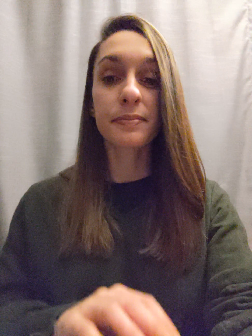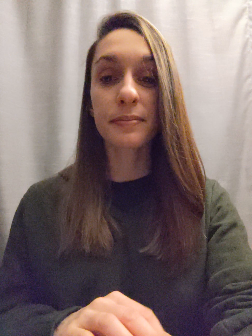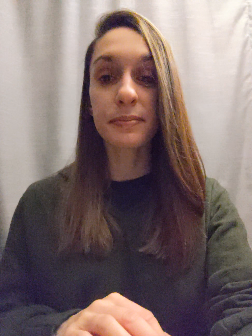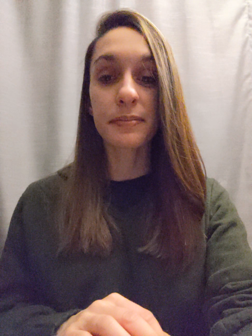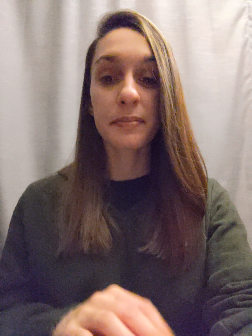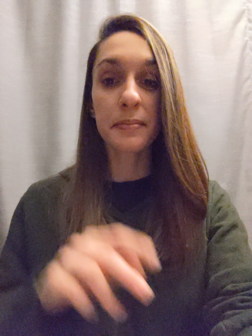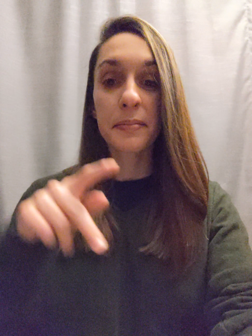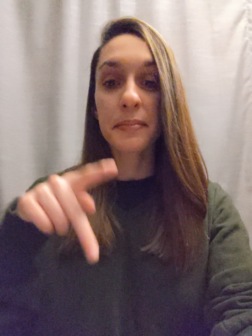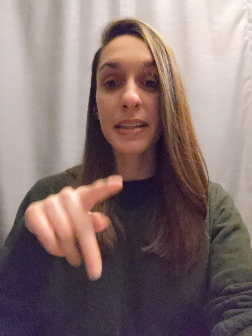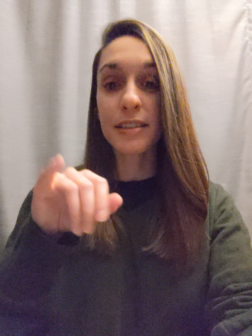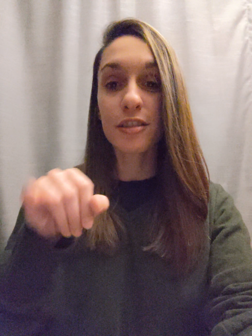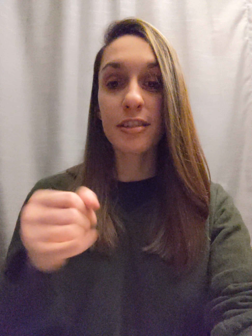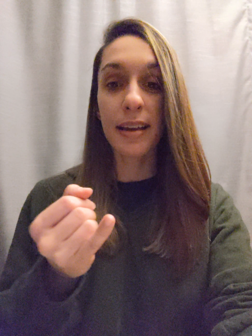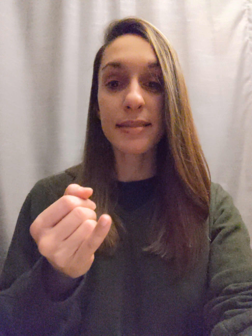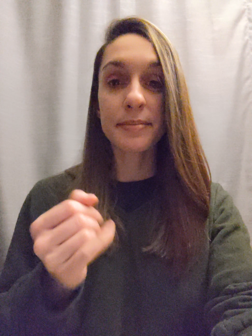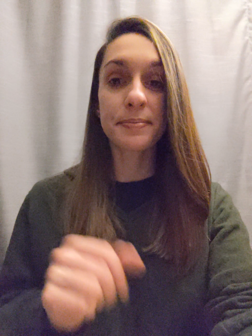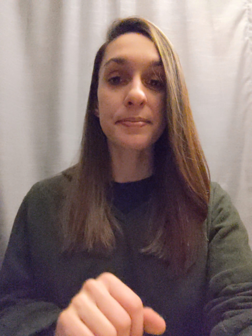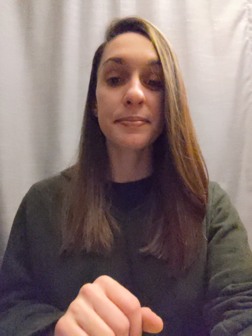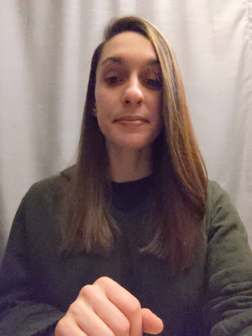pajamas